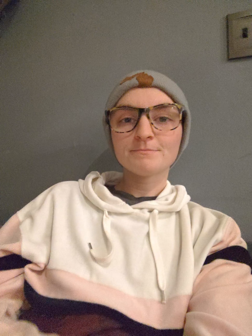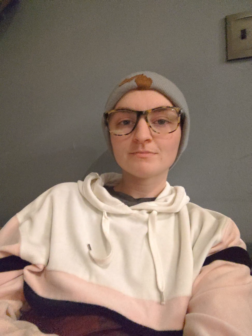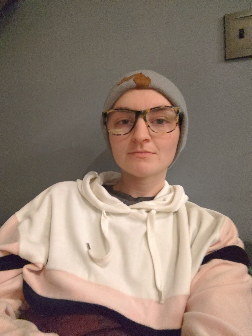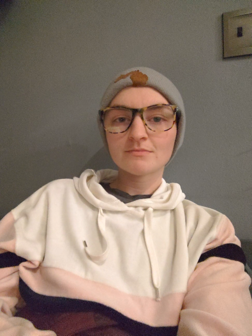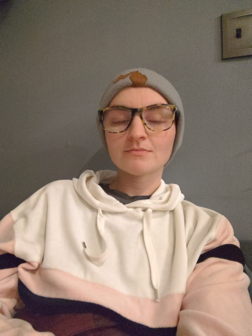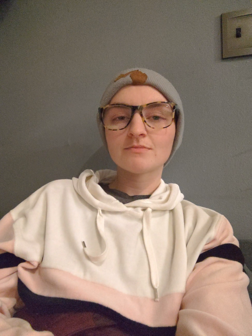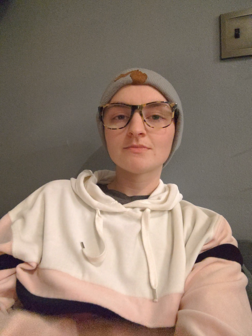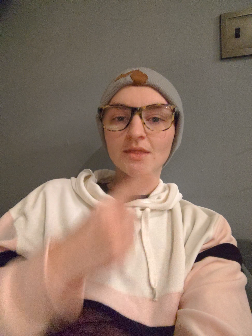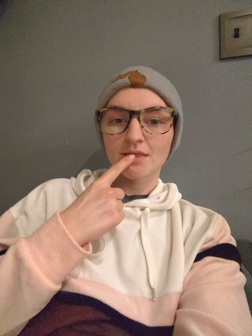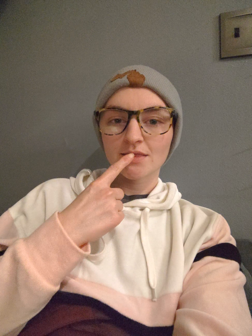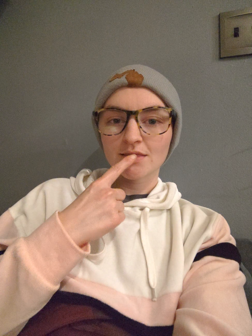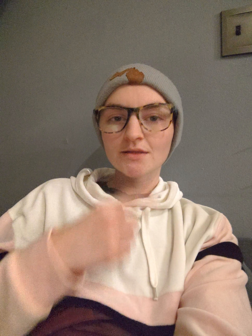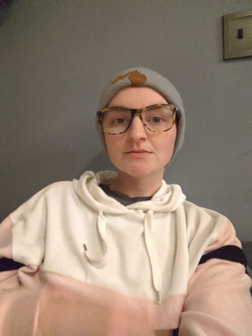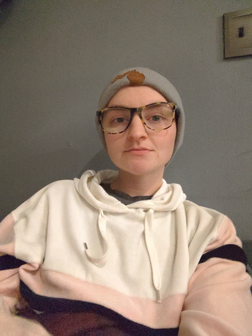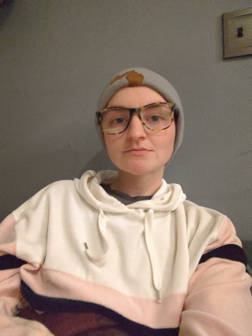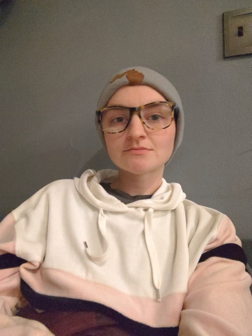tongue